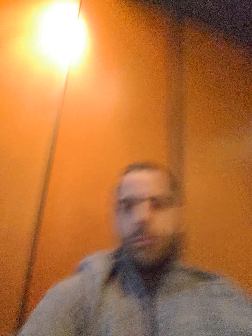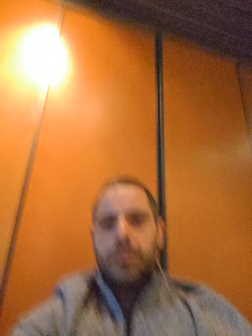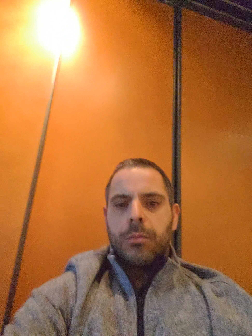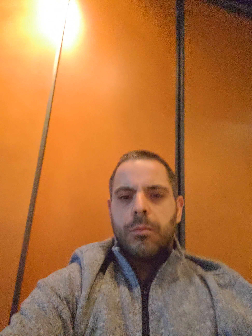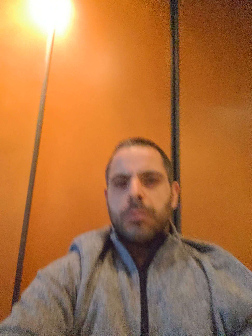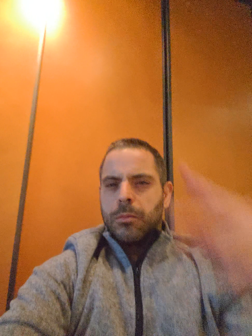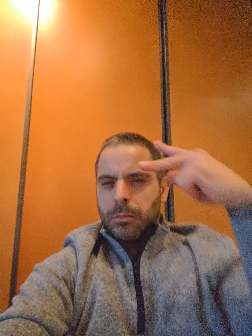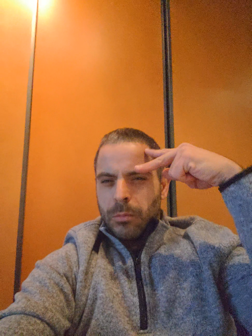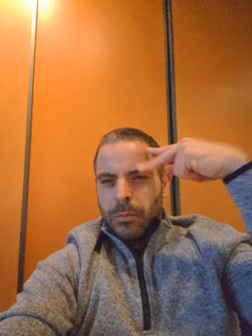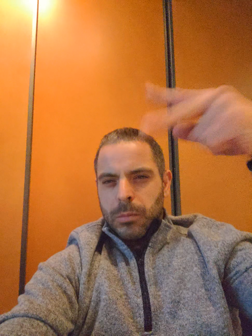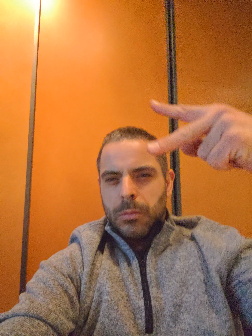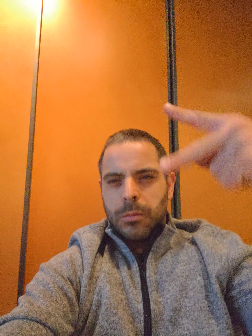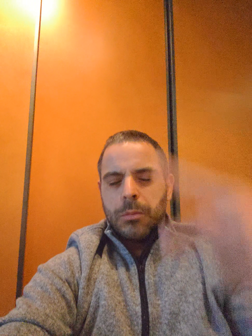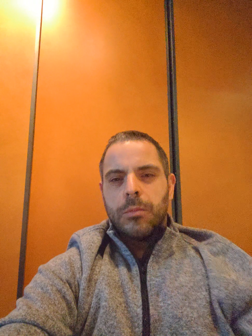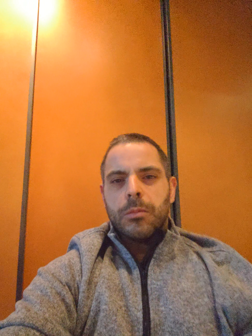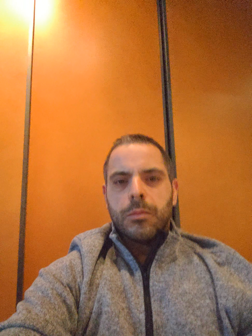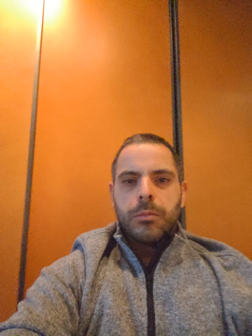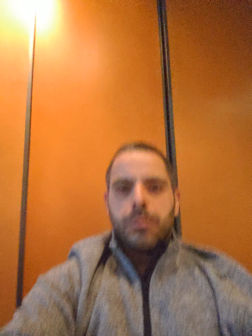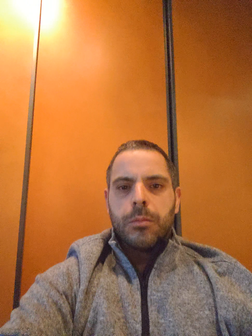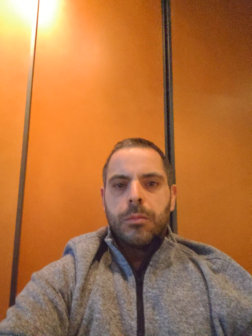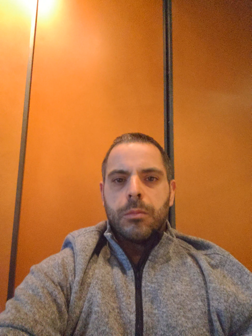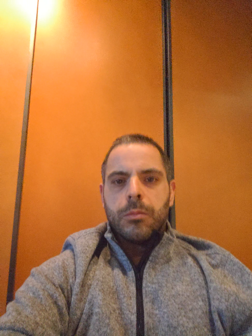penny